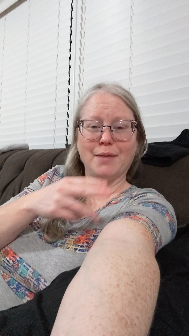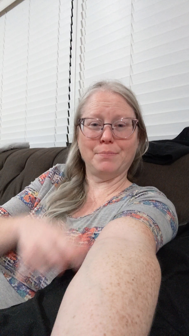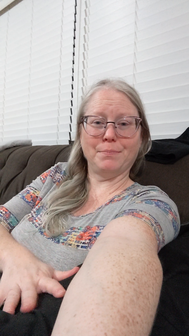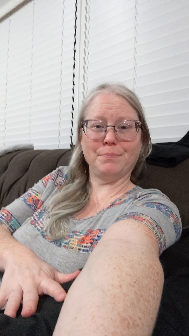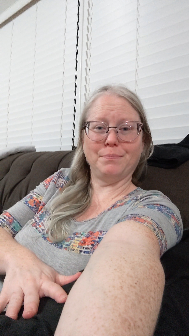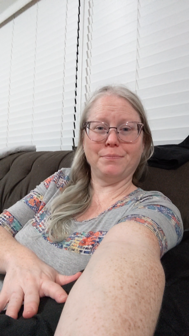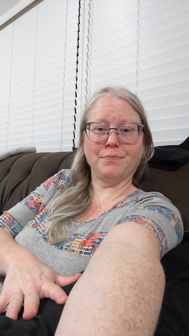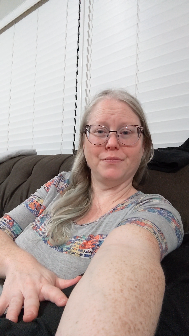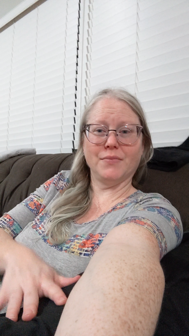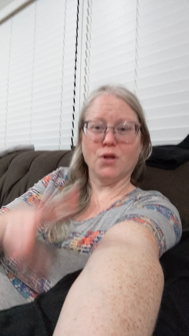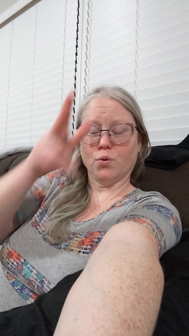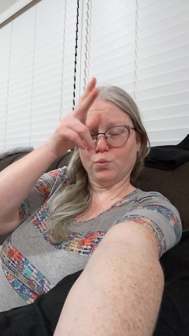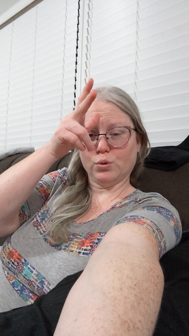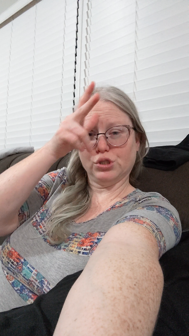rooster